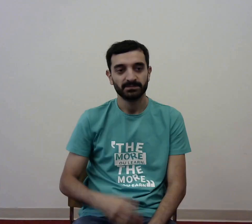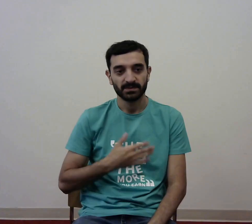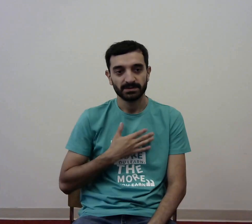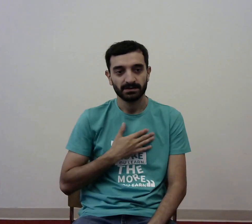mən